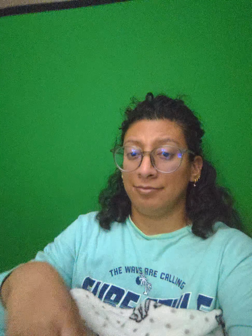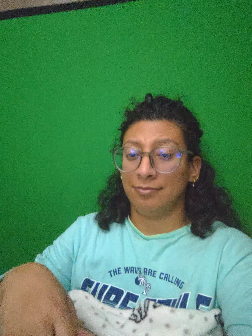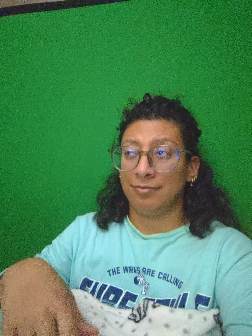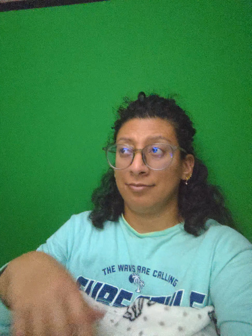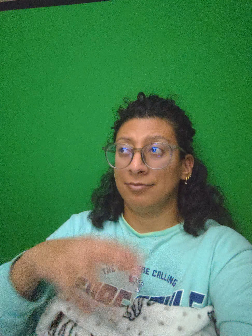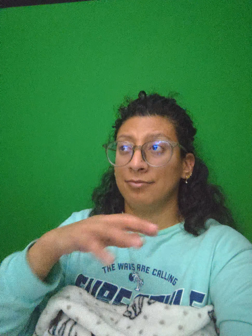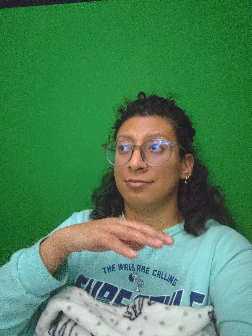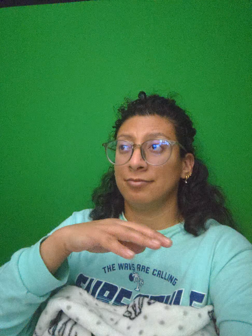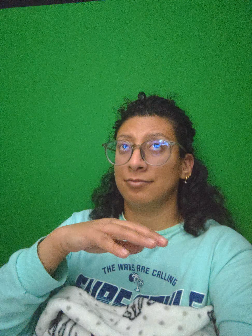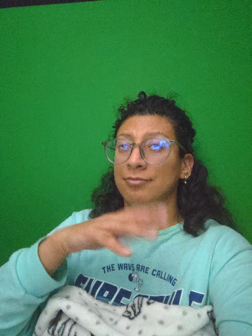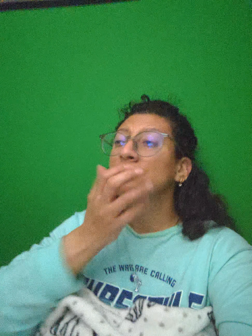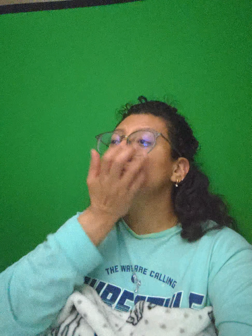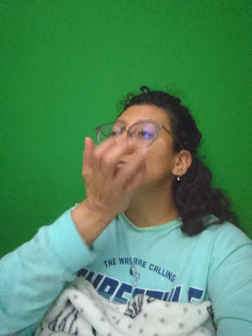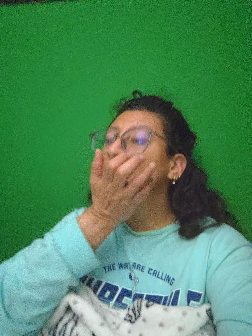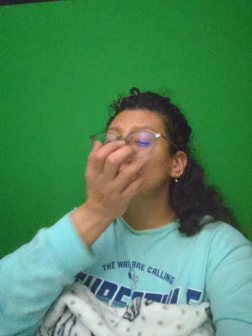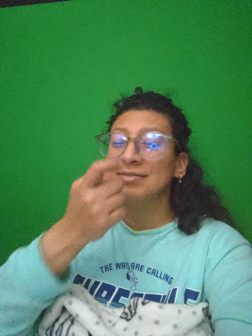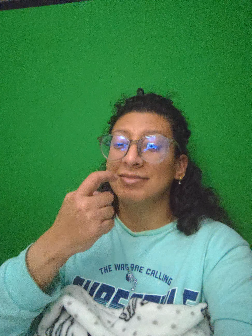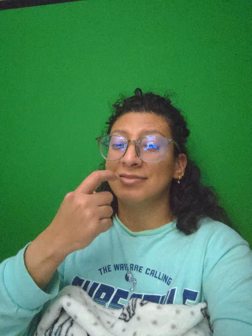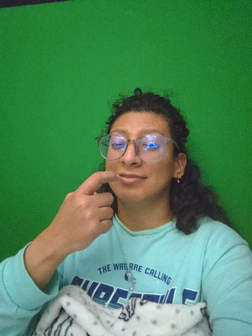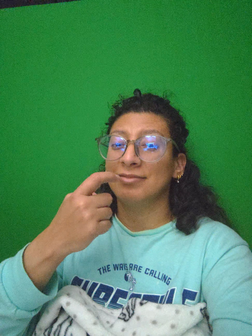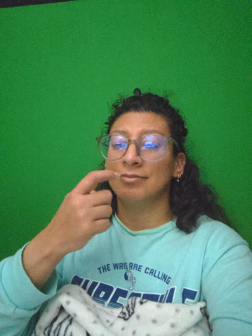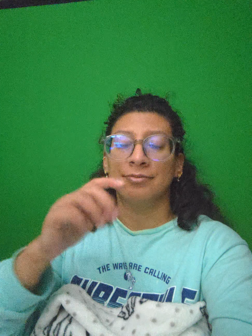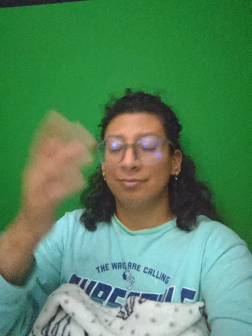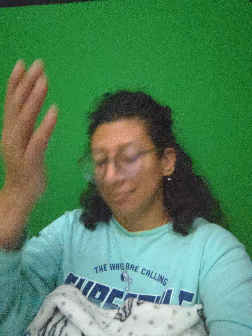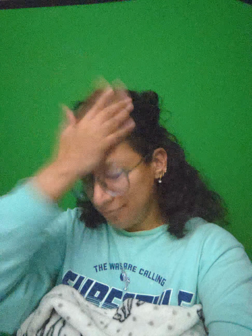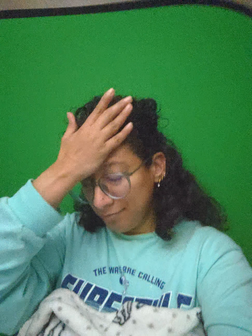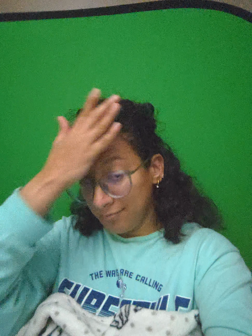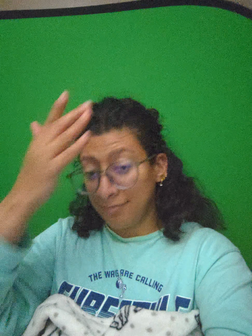window